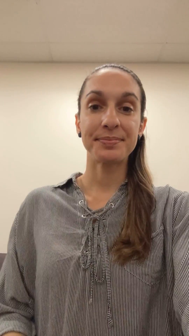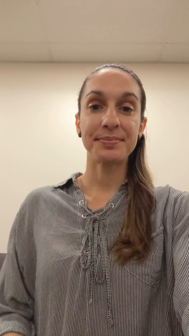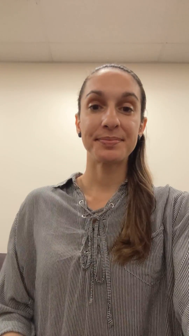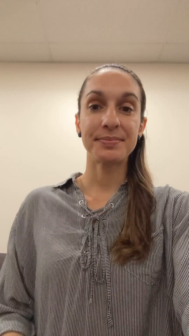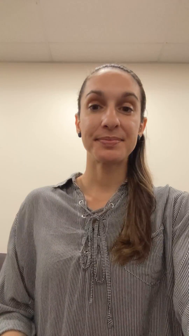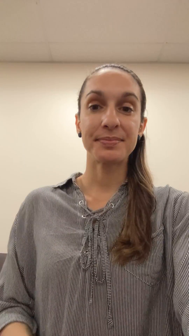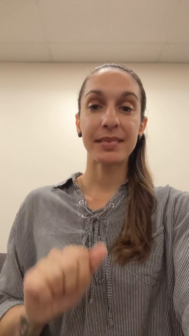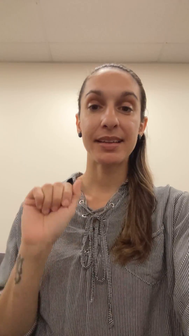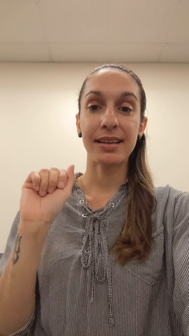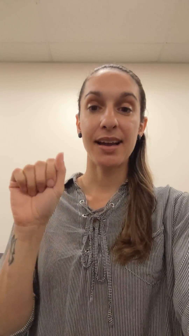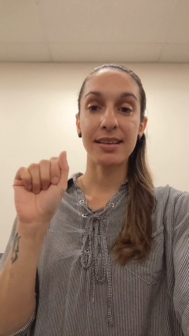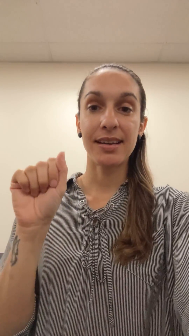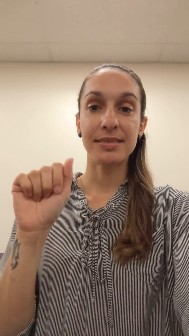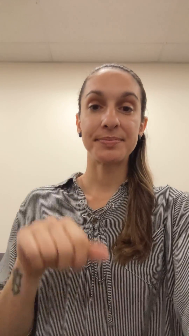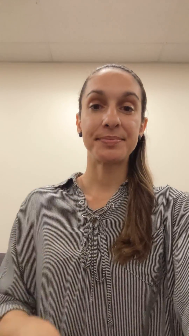knock